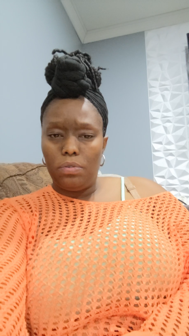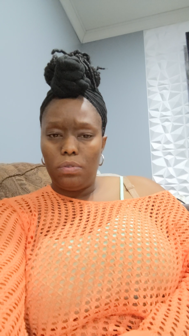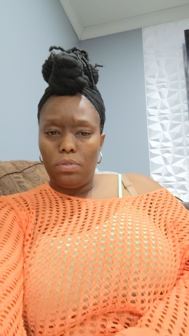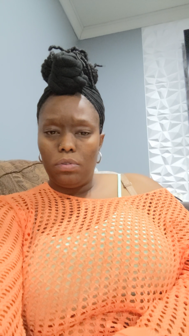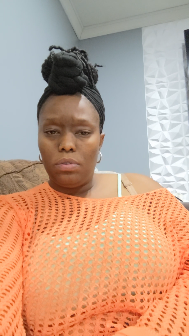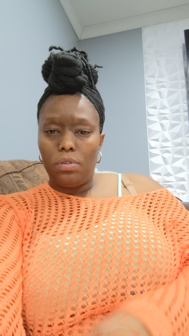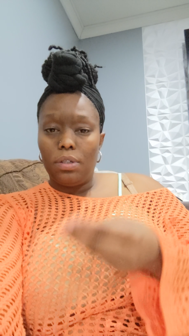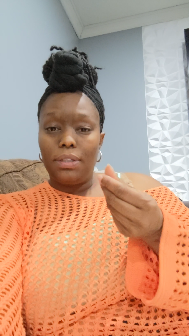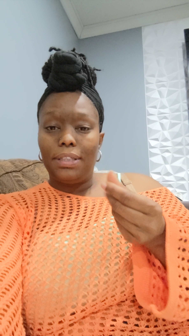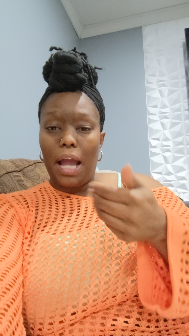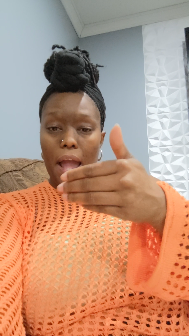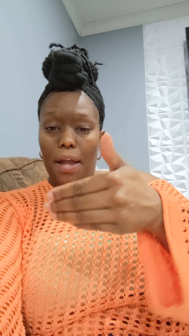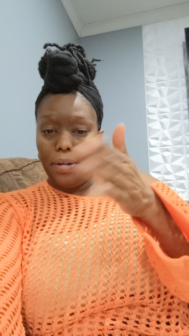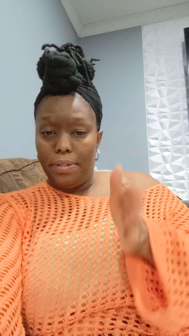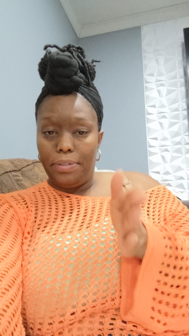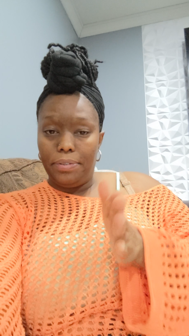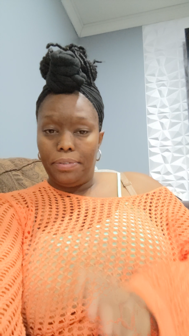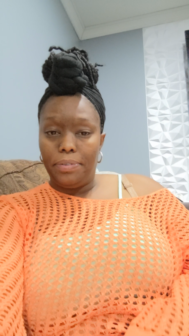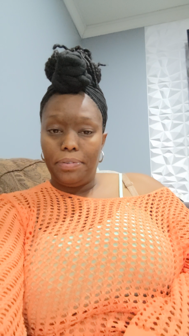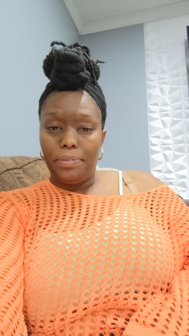sandbox